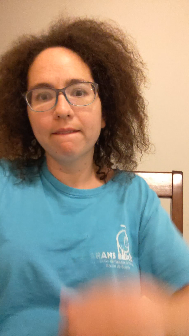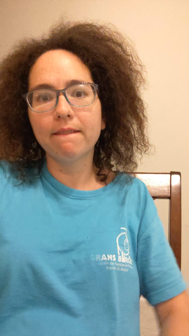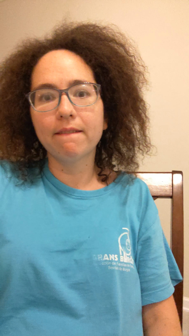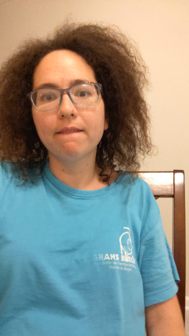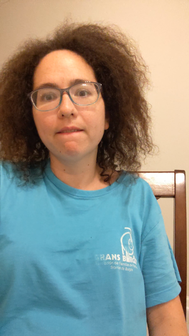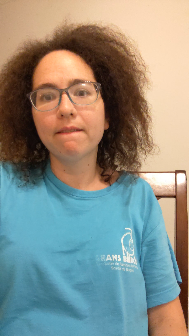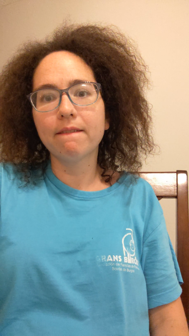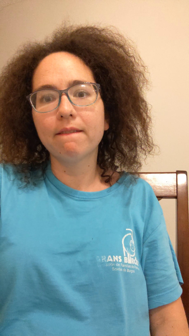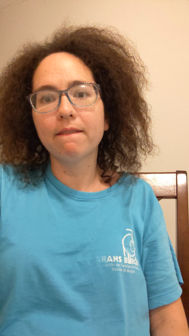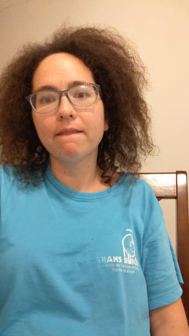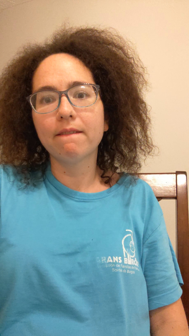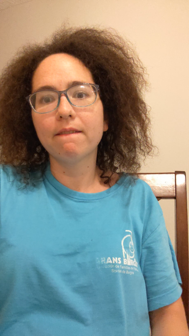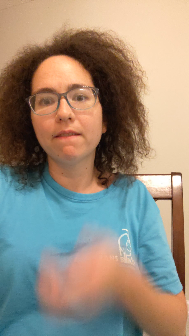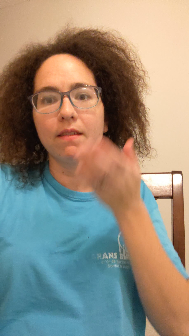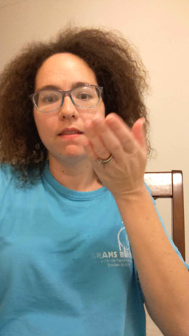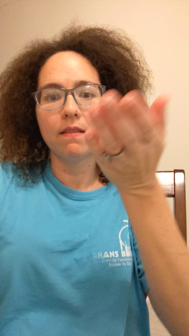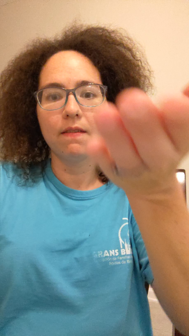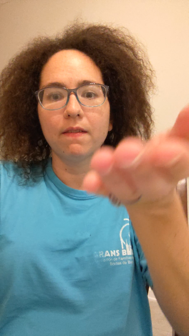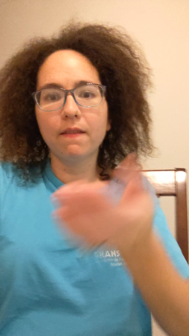oven